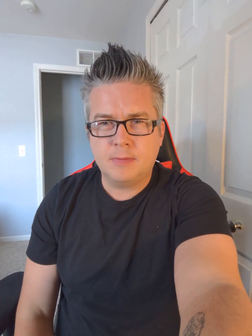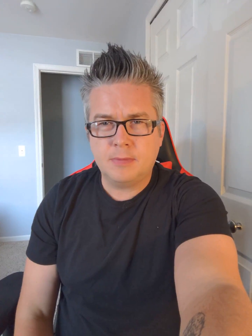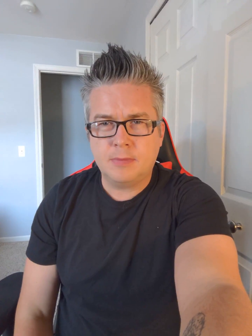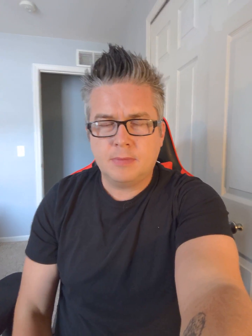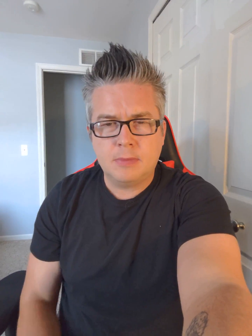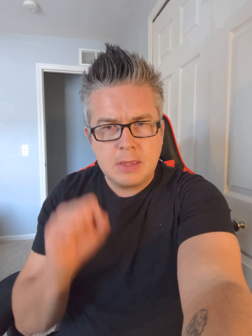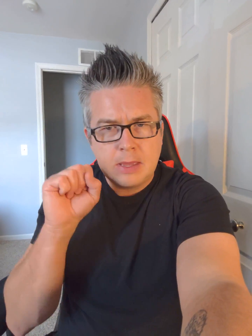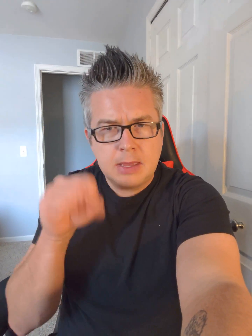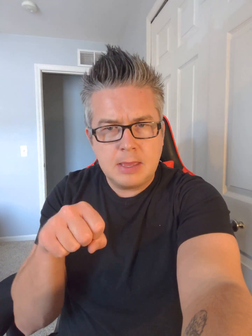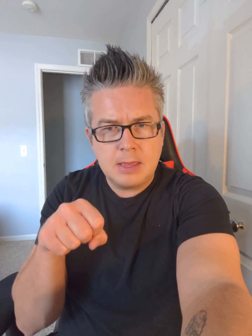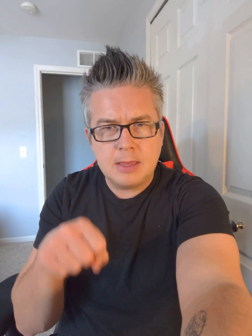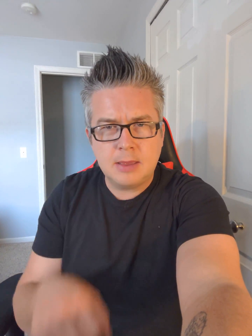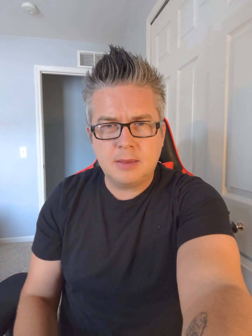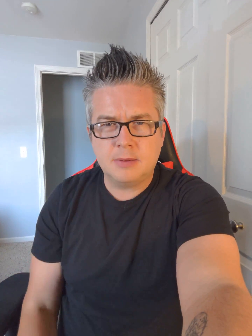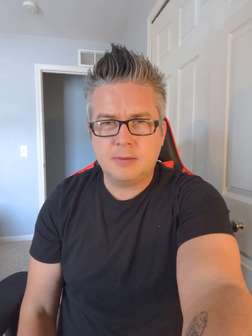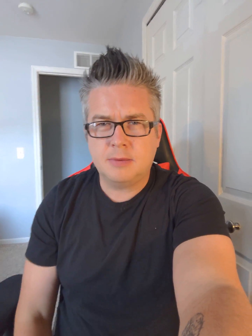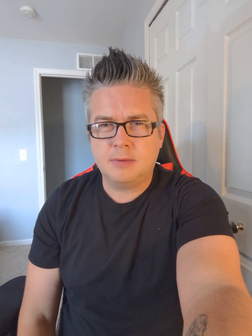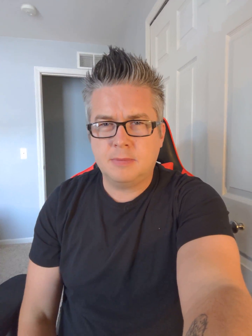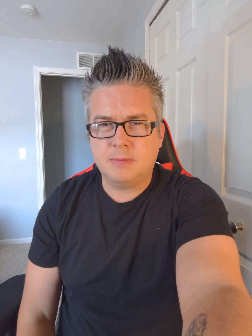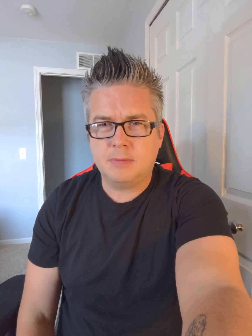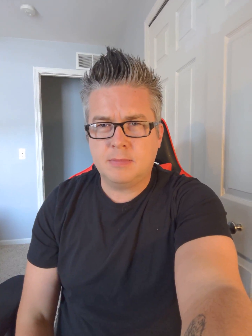could